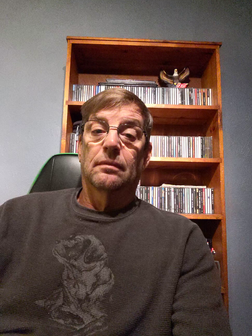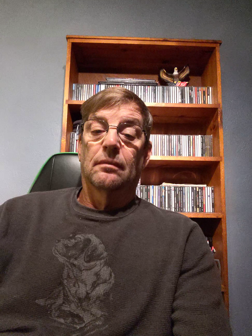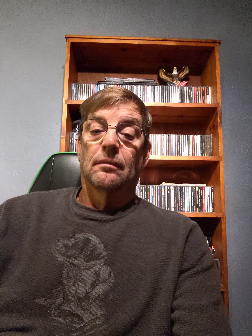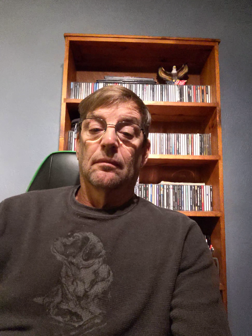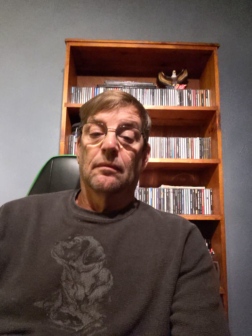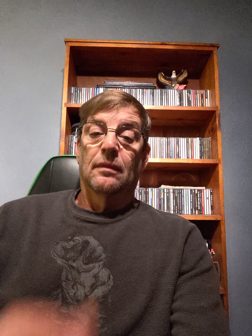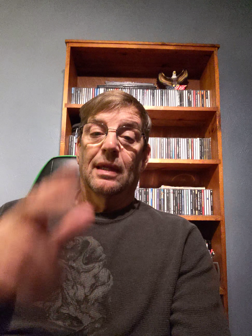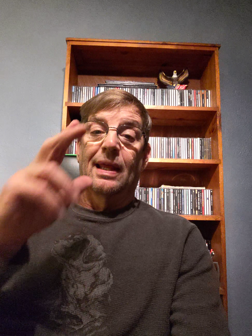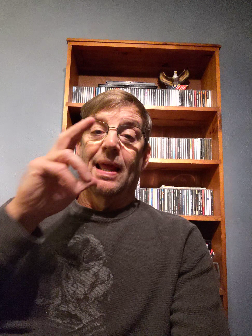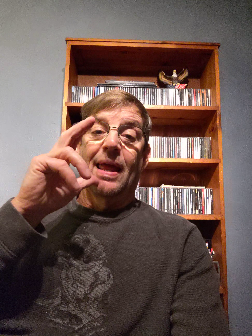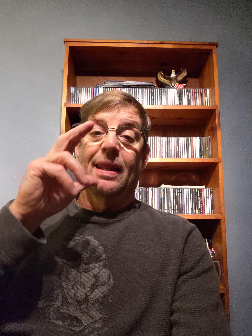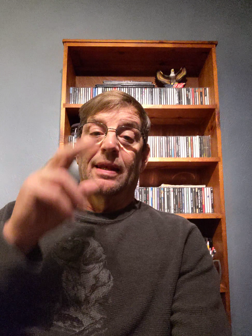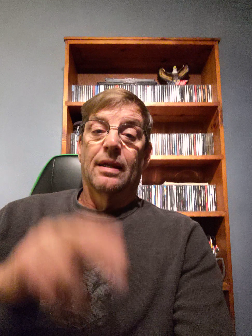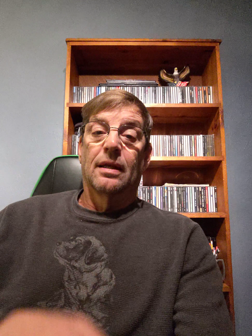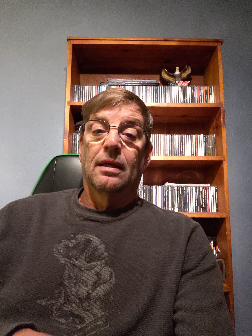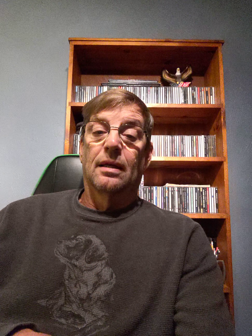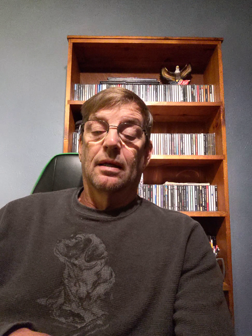hen